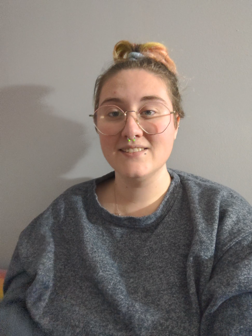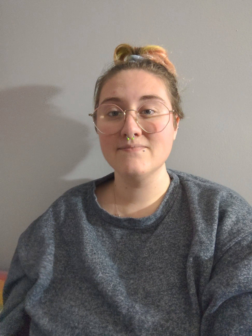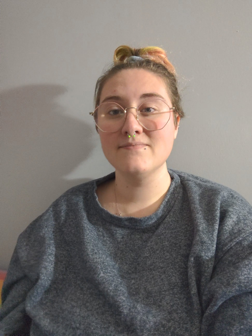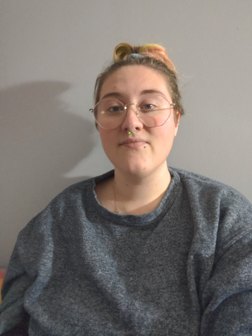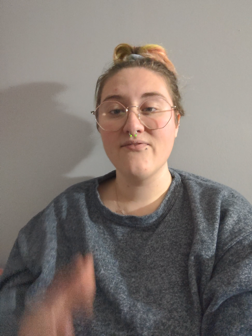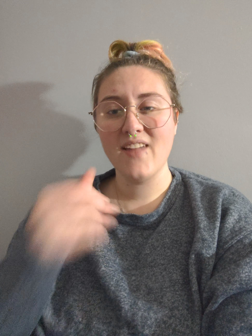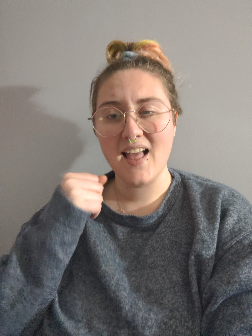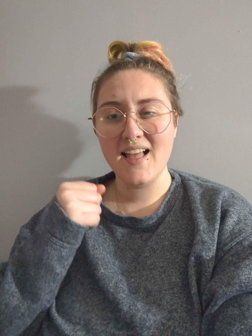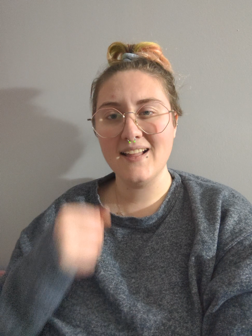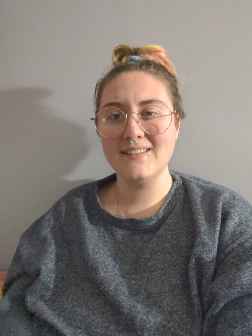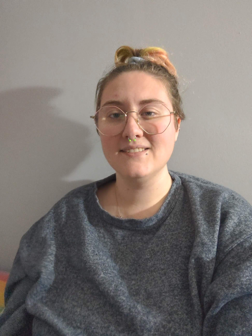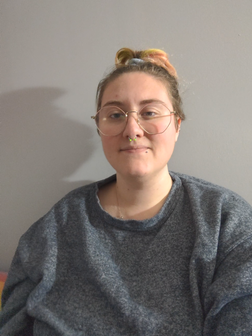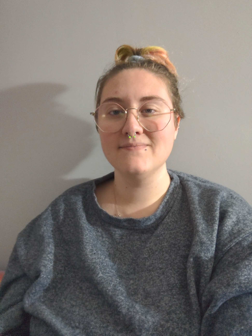fast